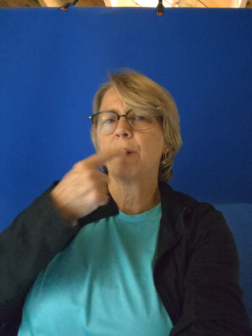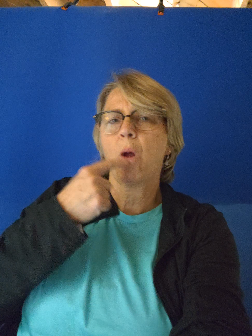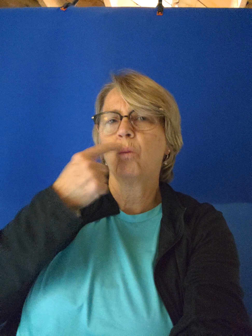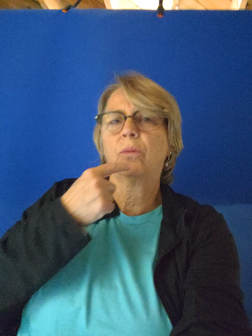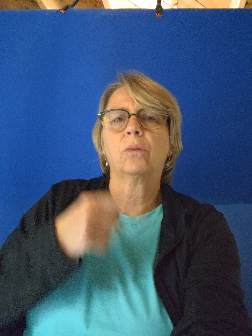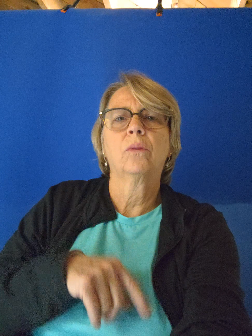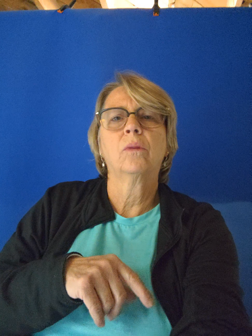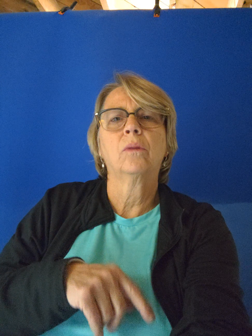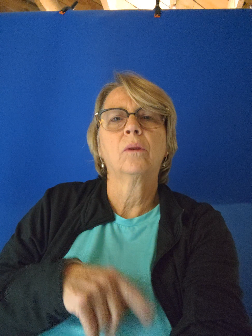mouth